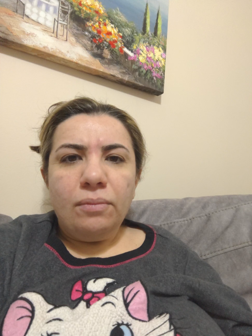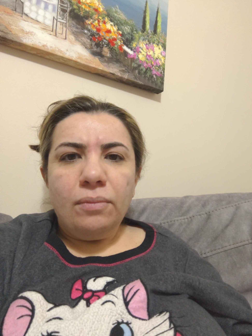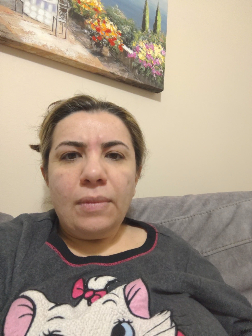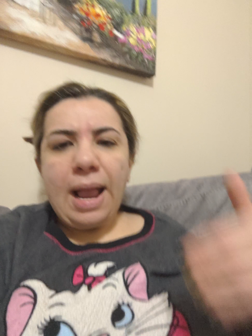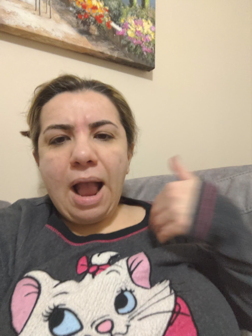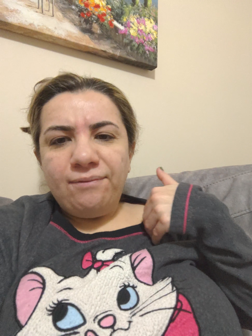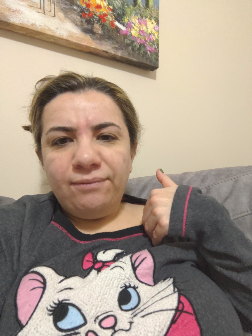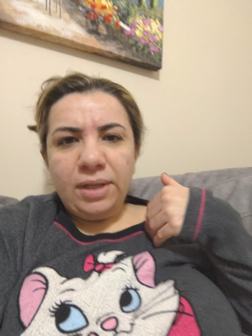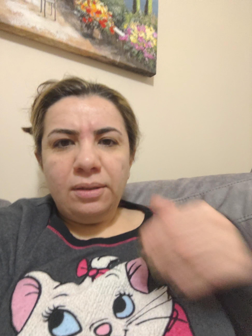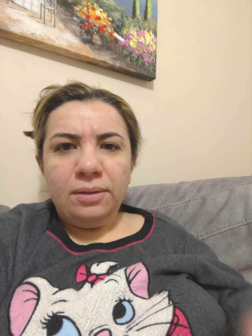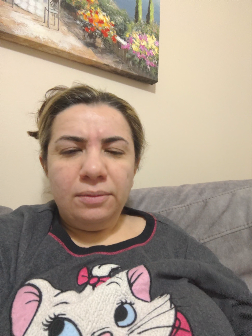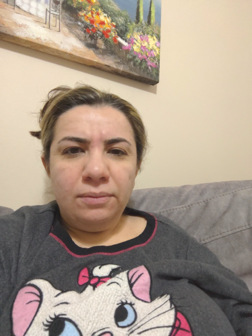have